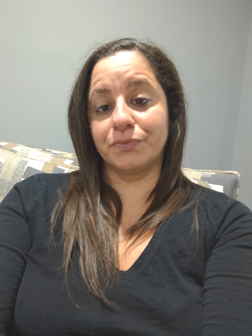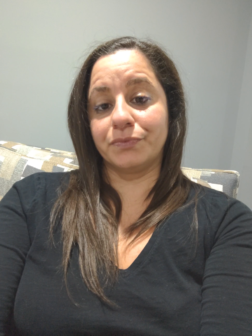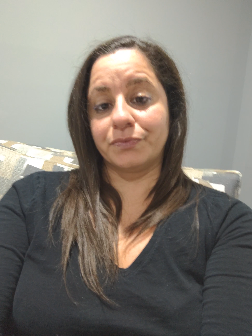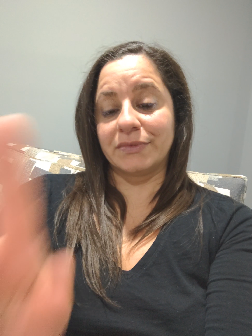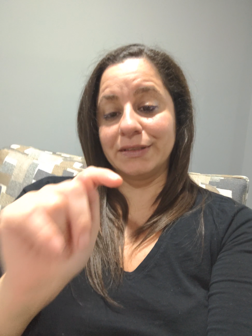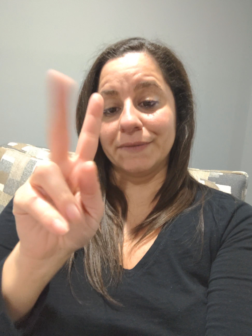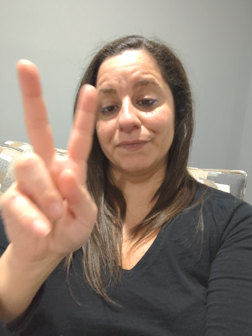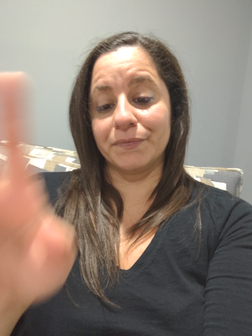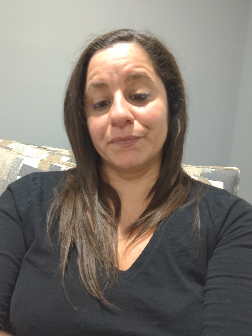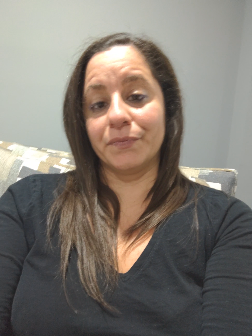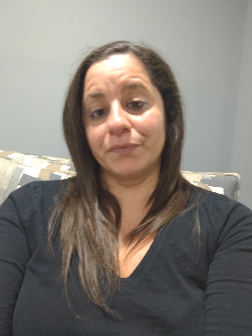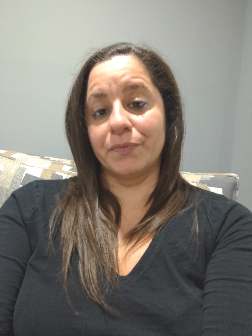TV